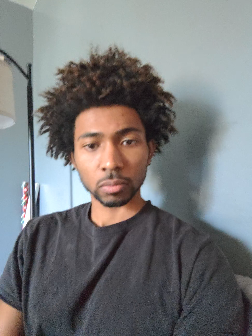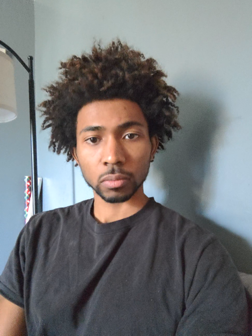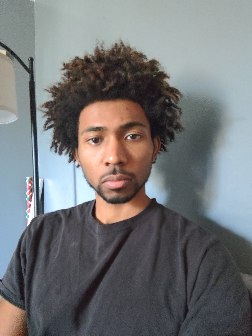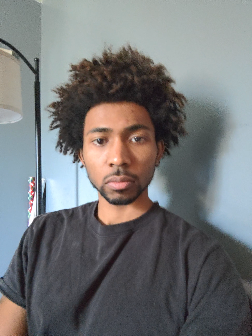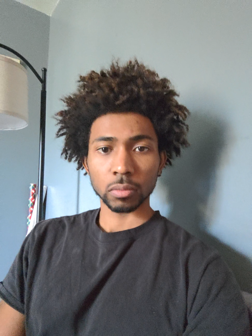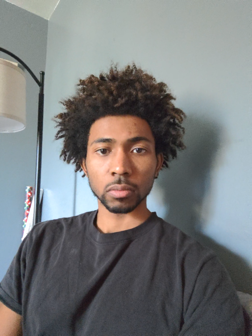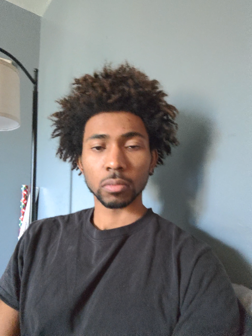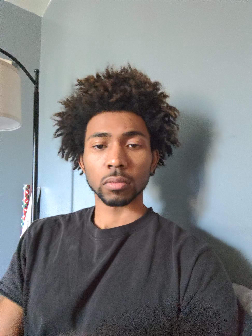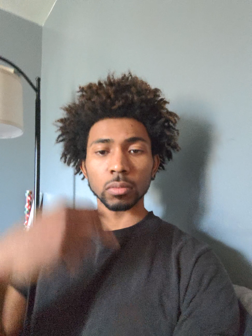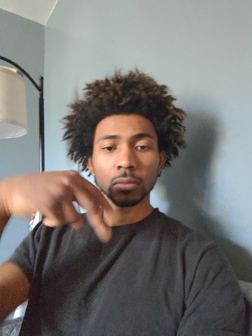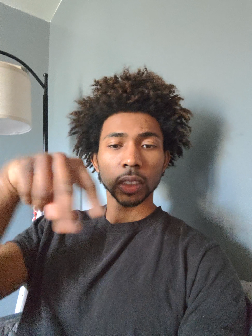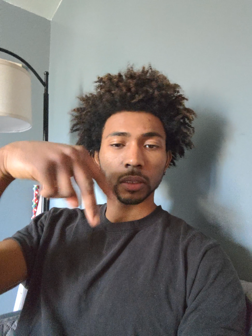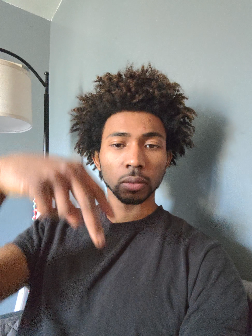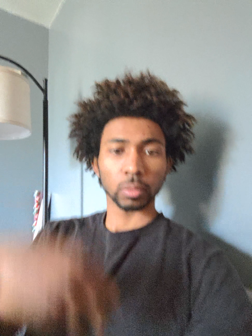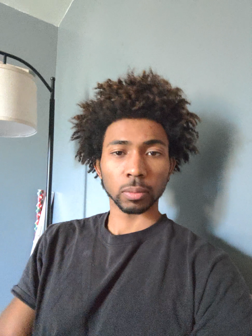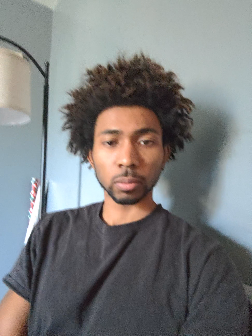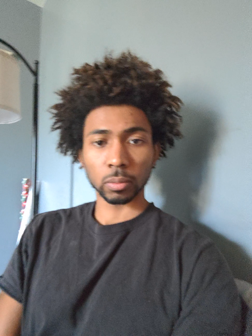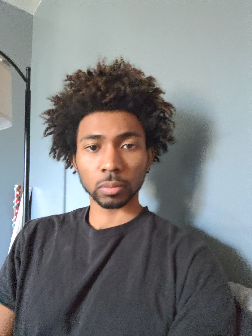dance